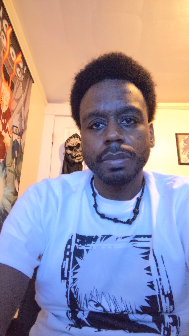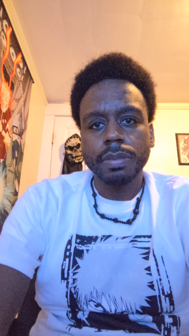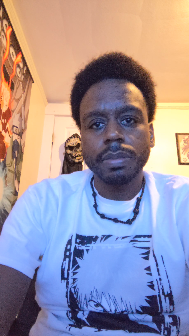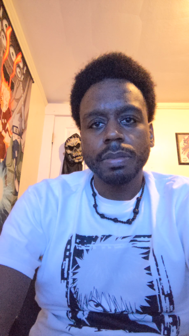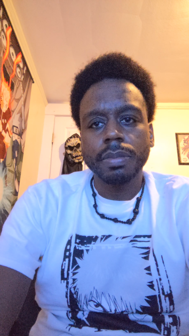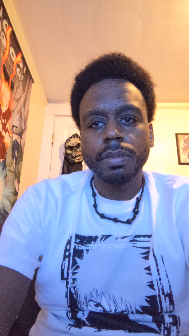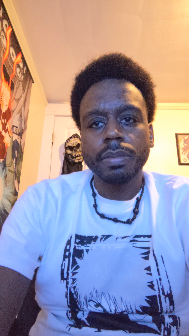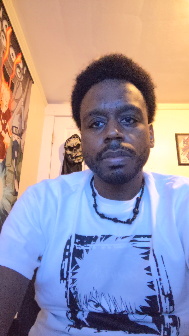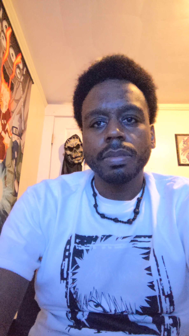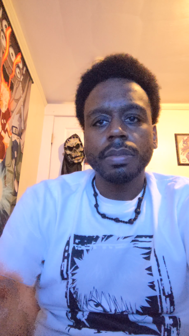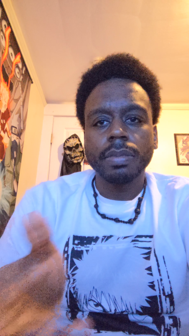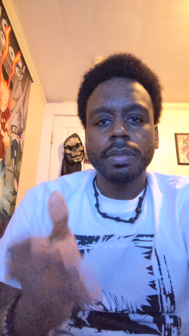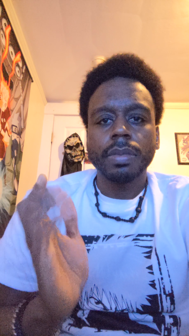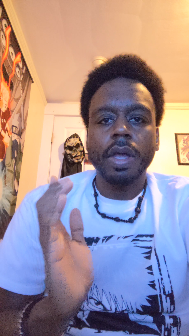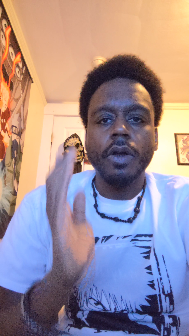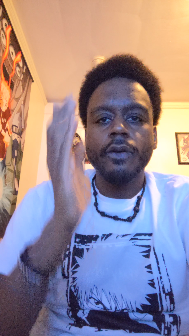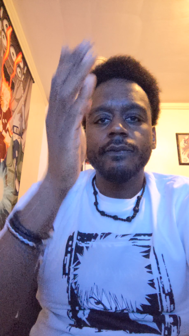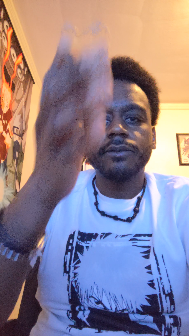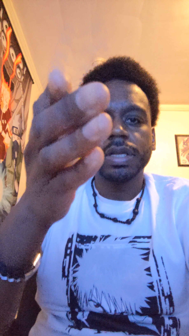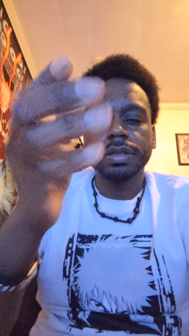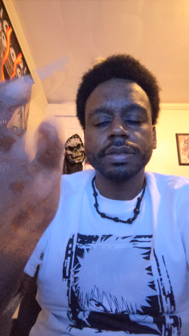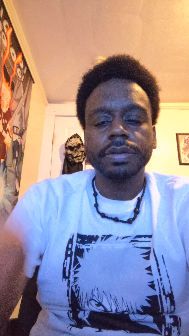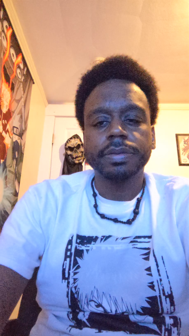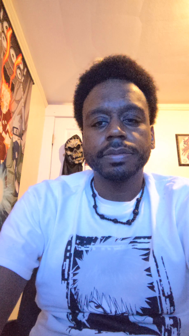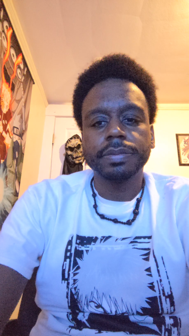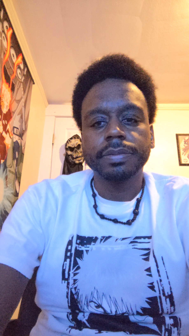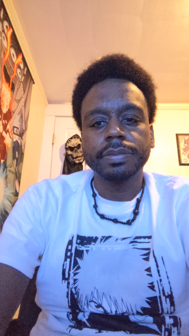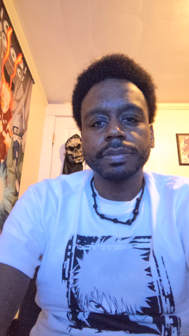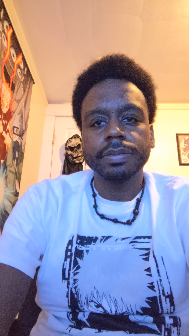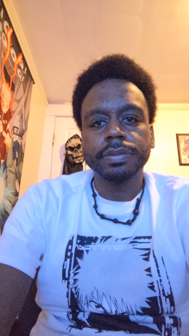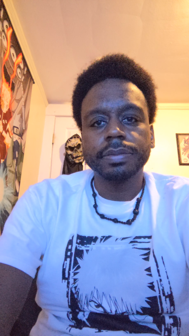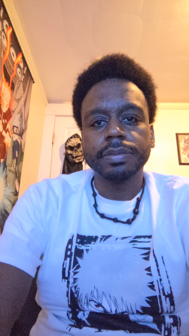over